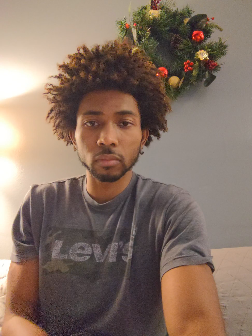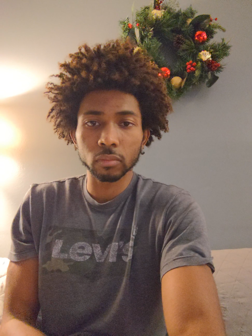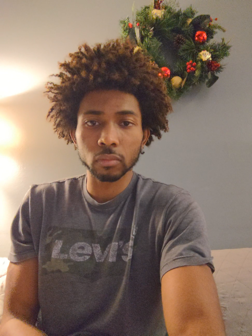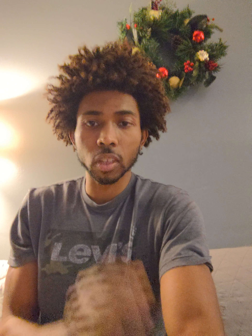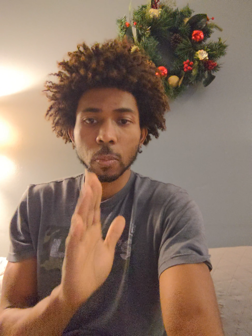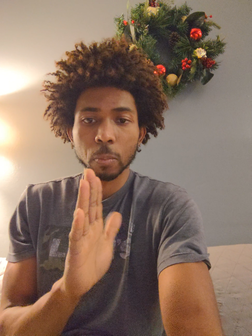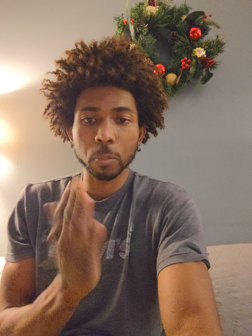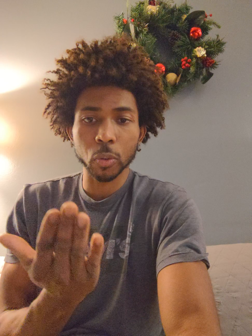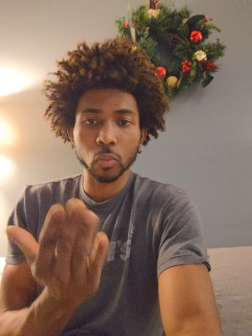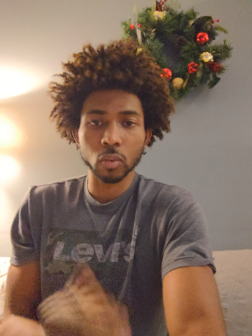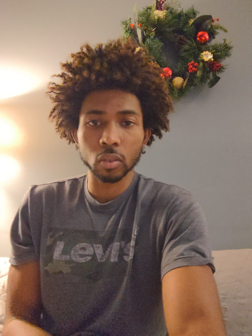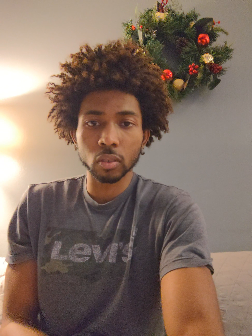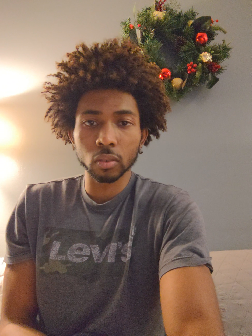book